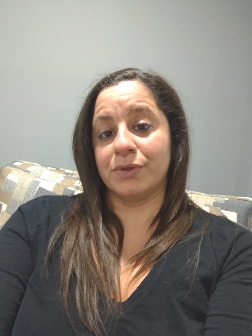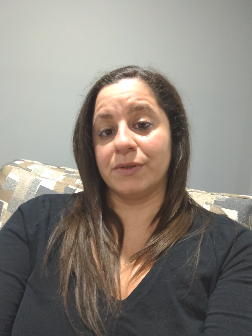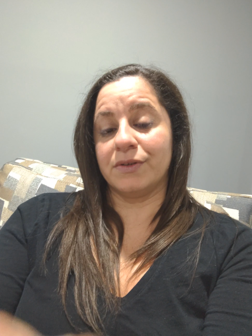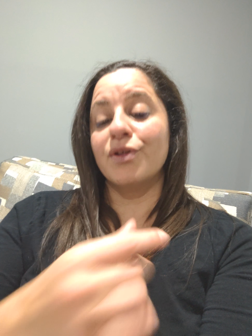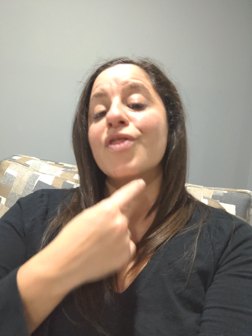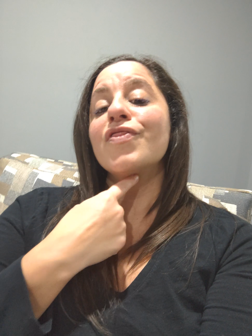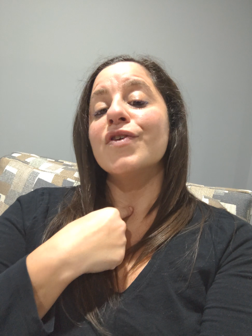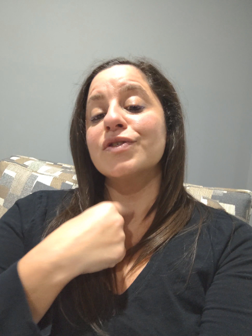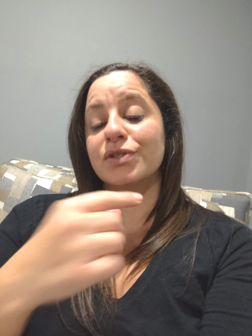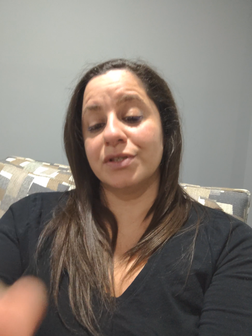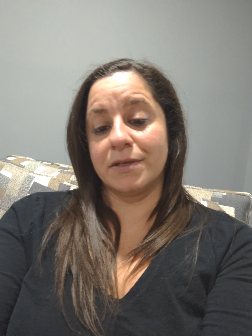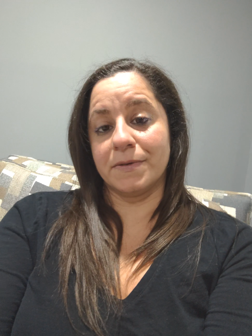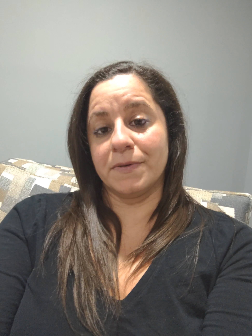thirsty